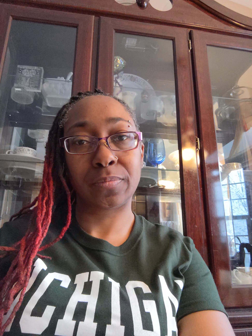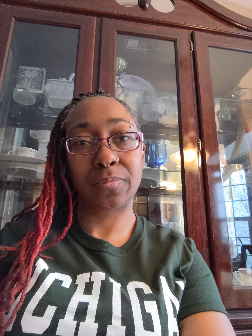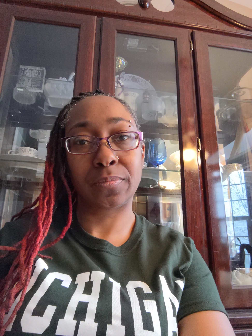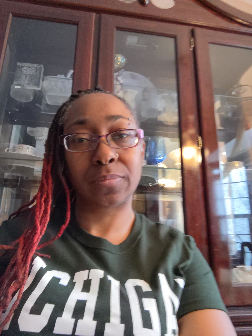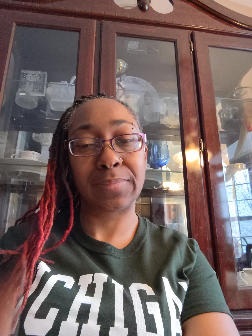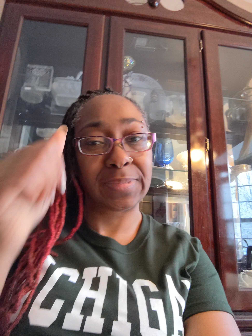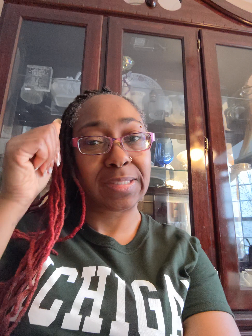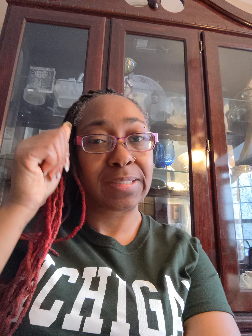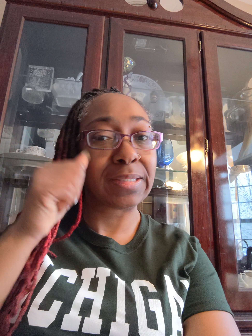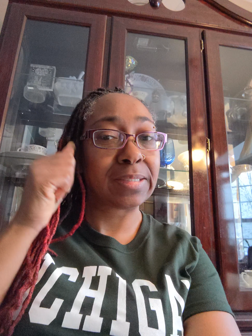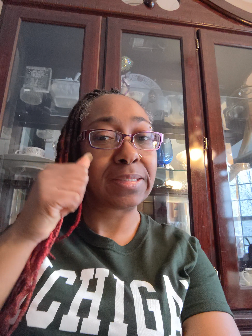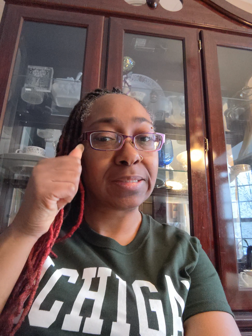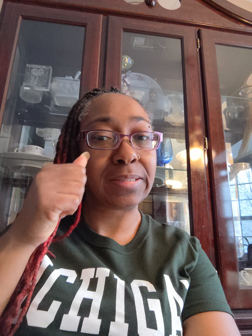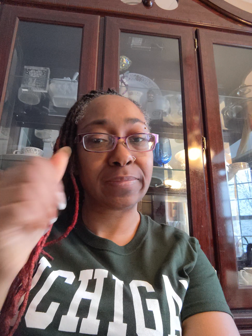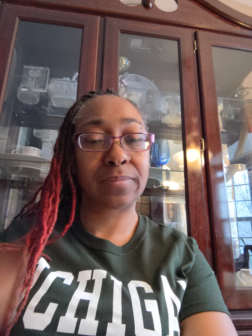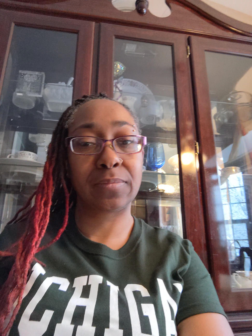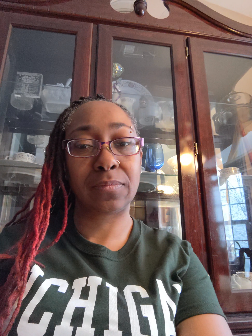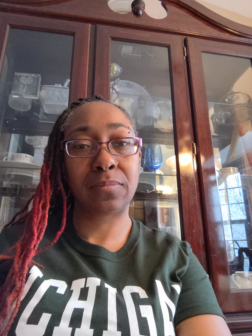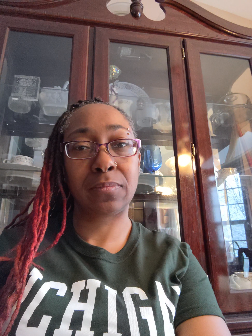aunt